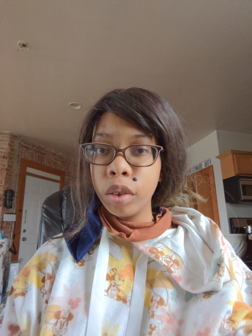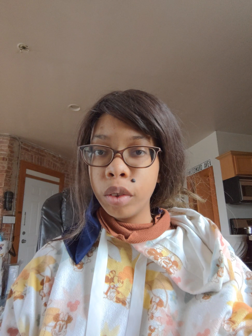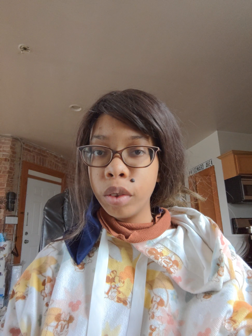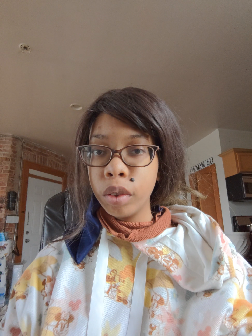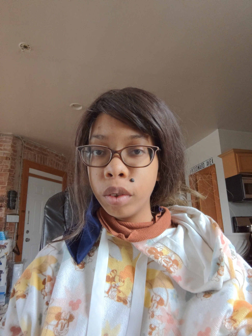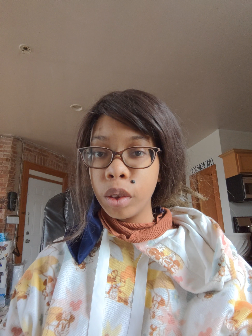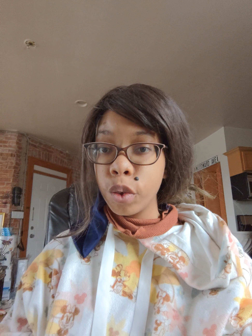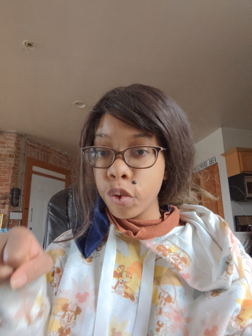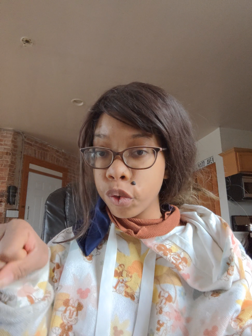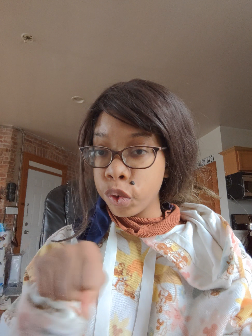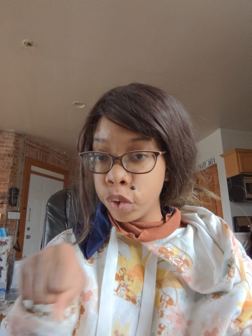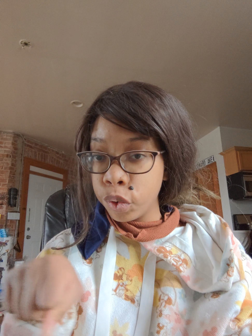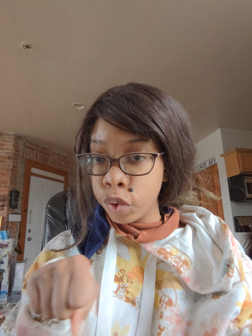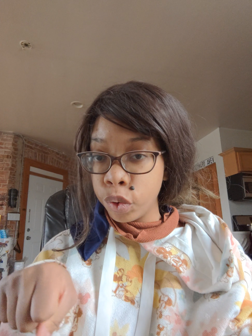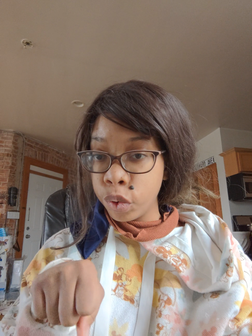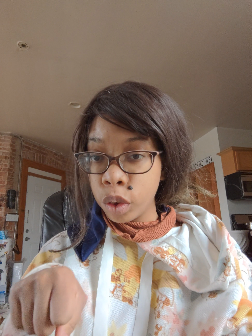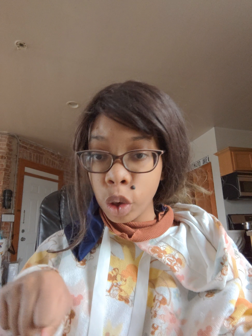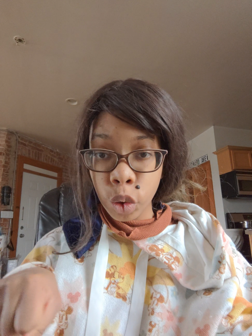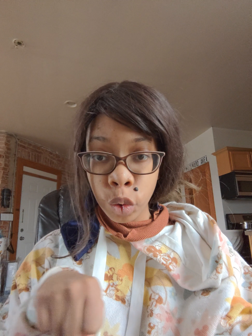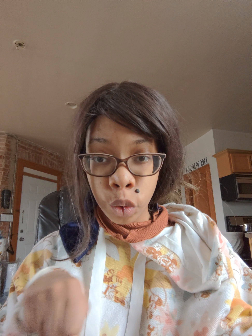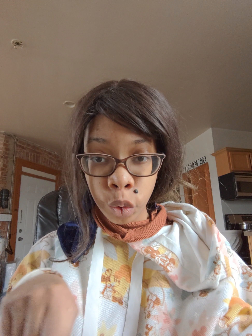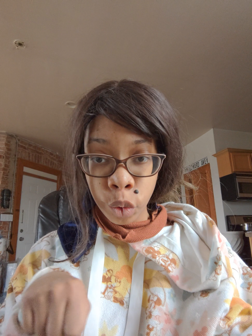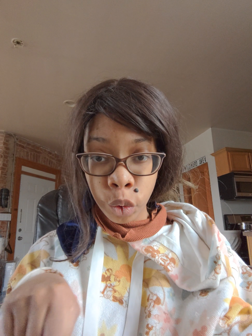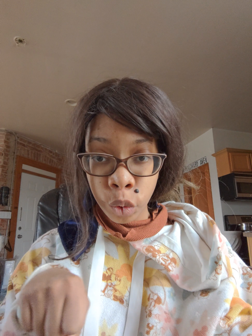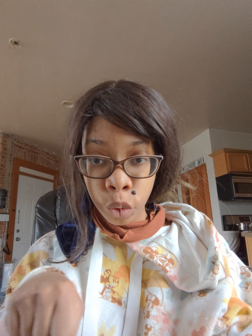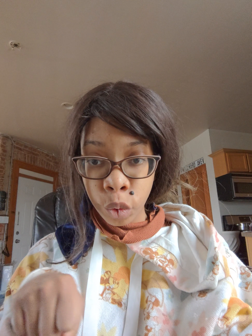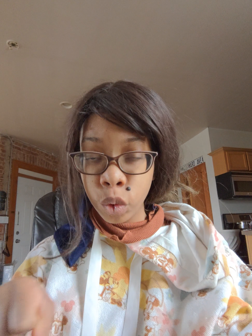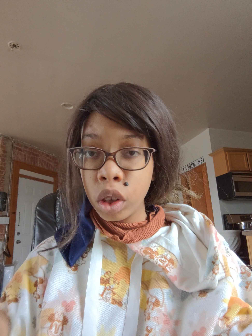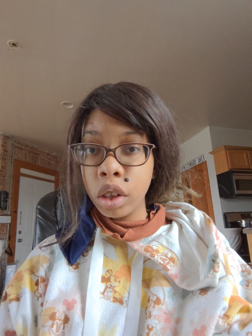shoe